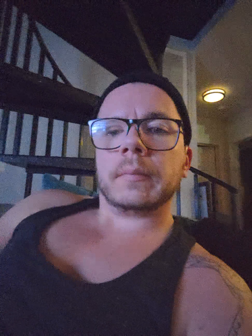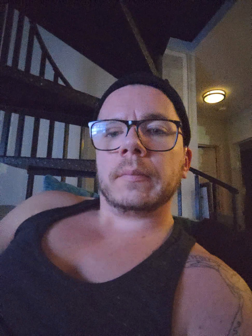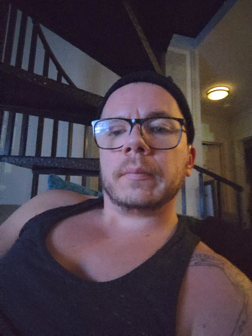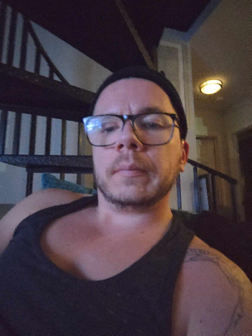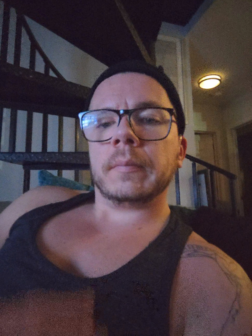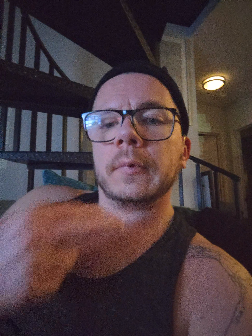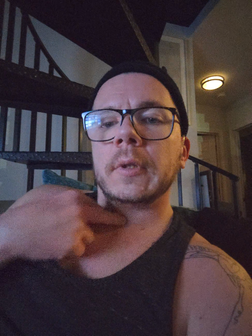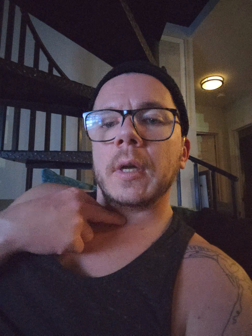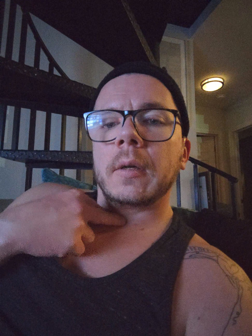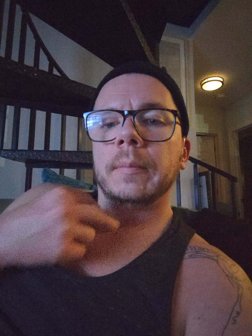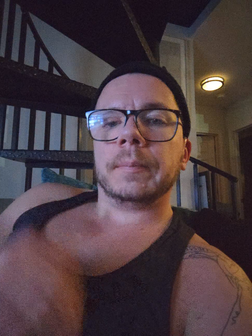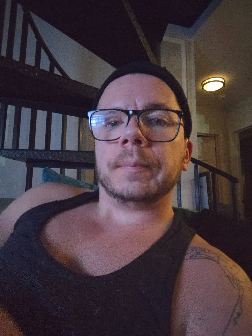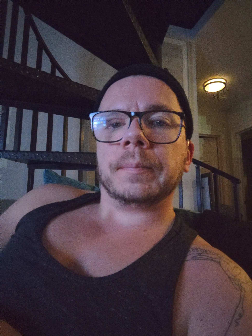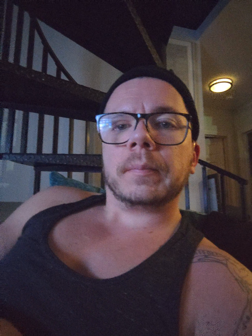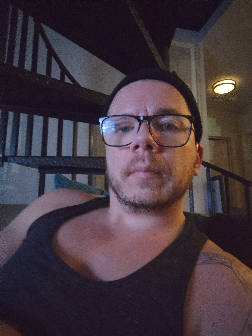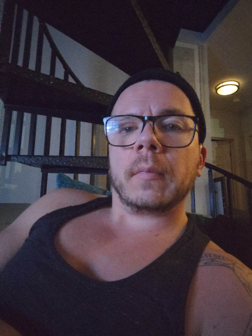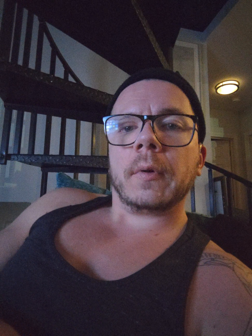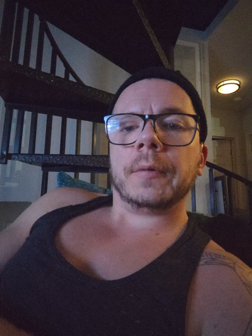stuck